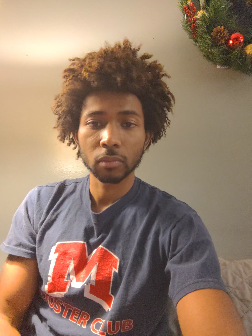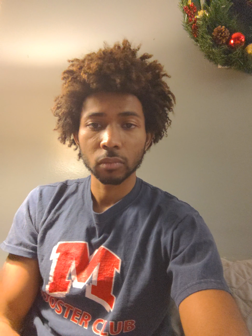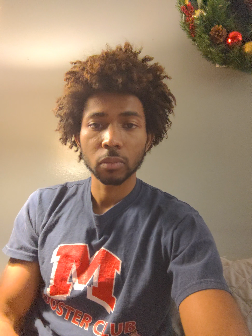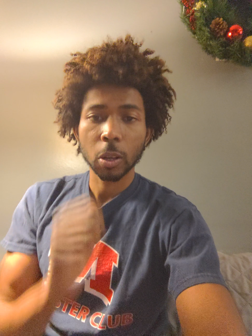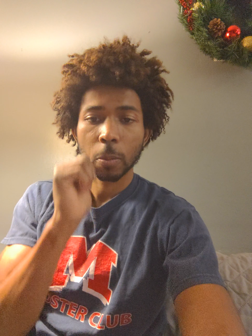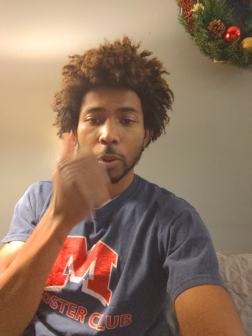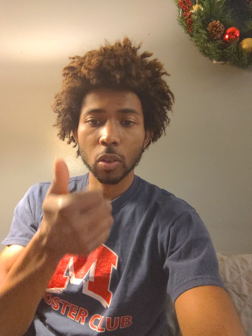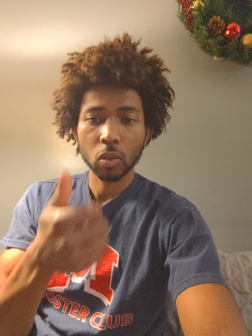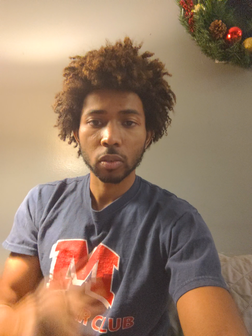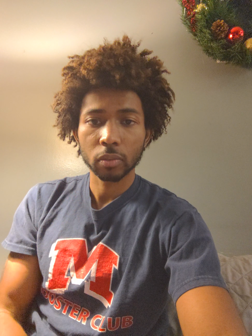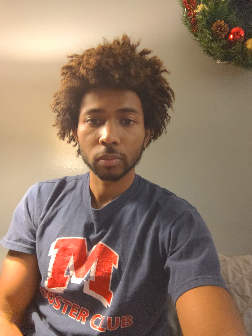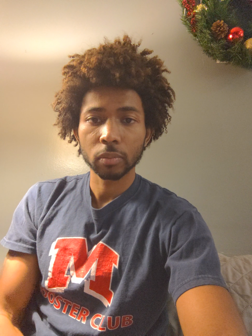tomorrow